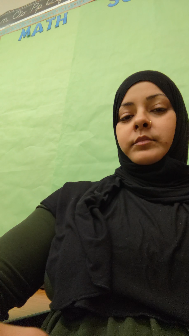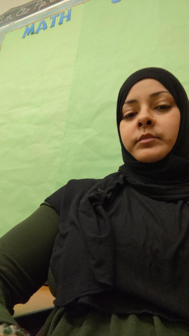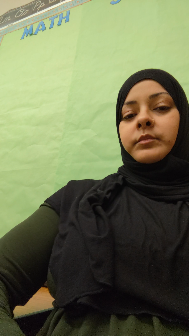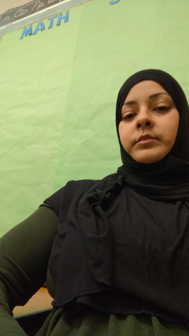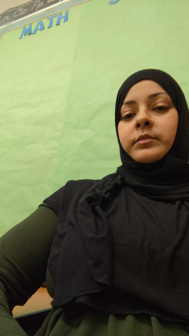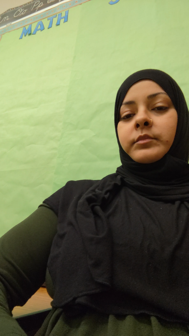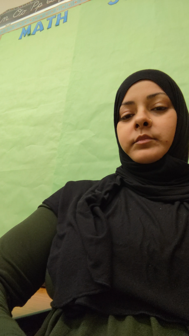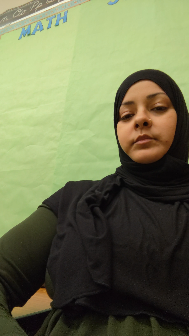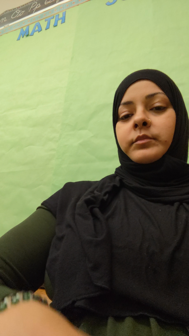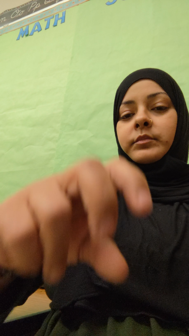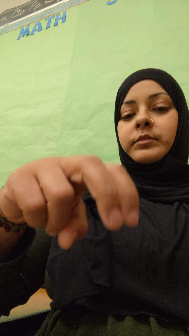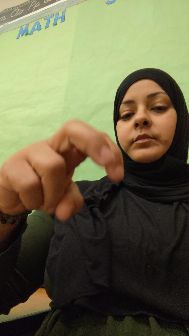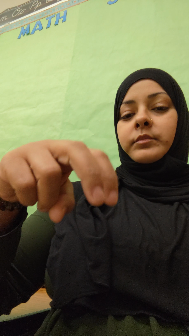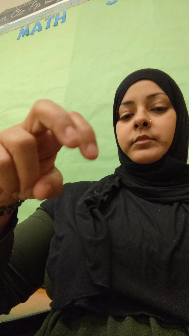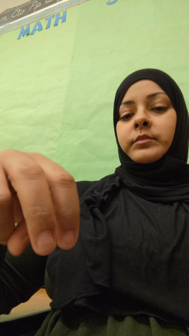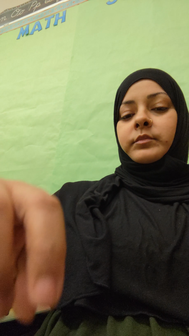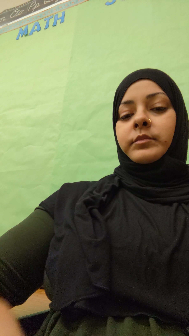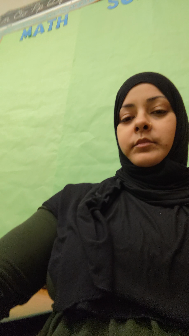potato